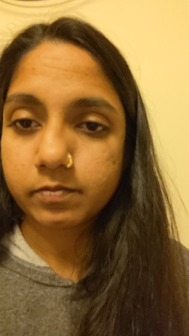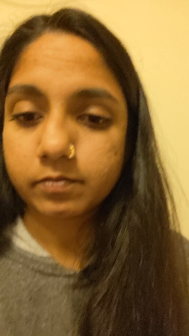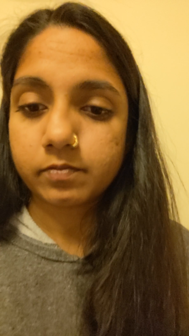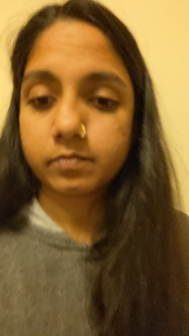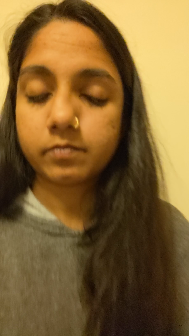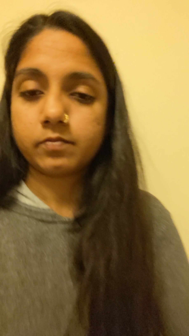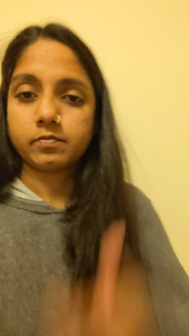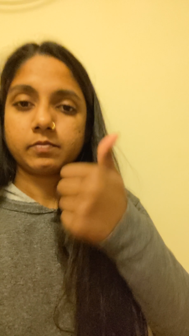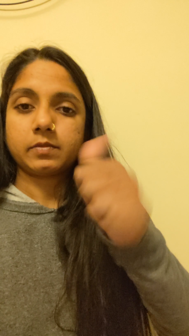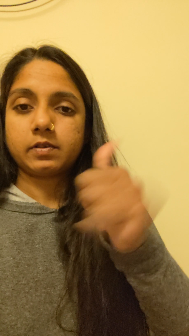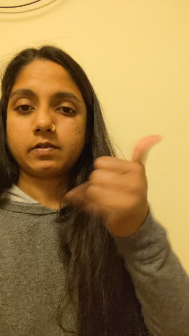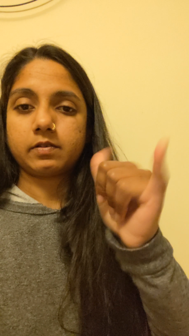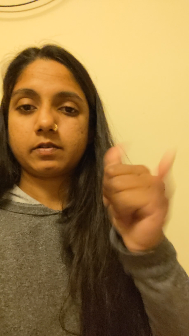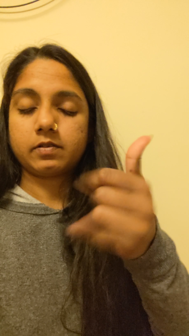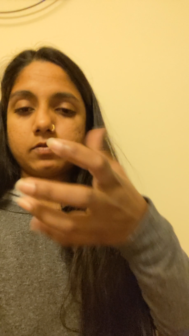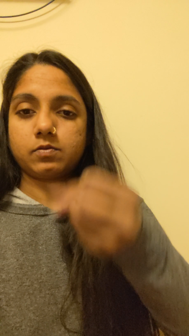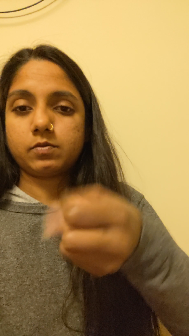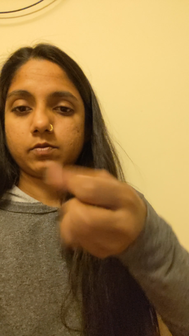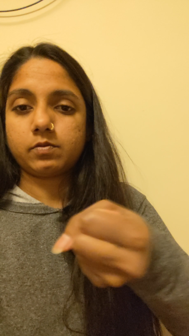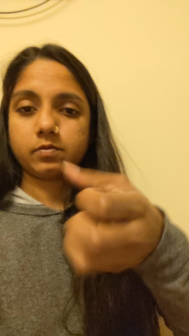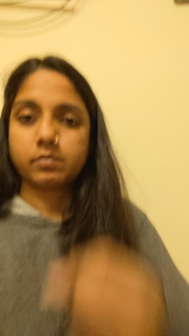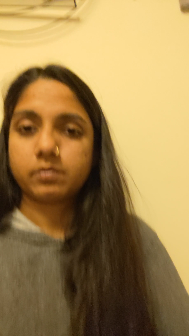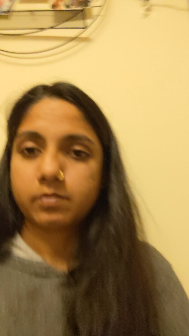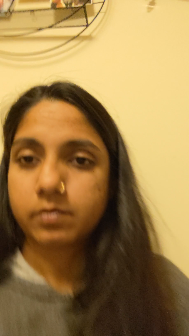play dough